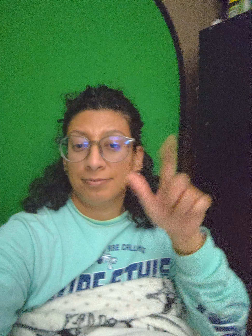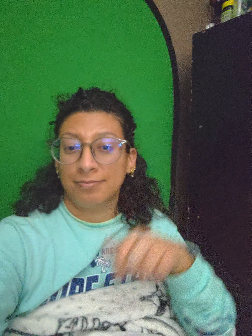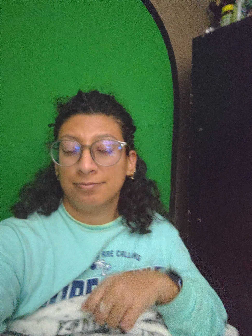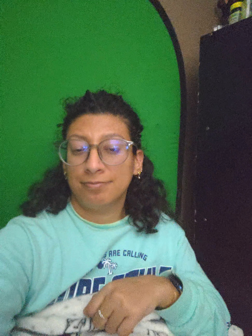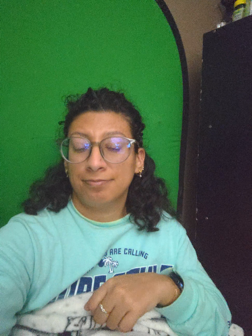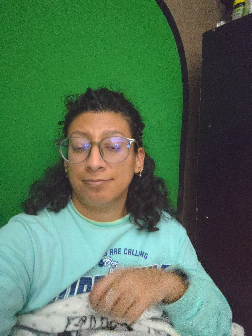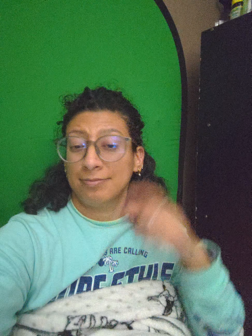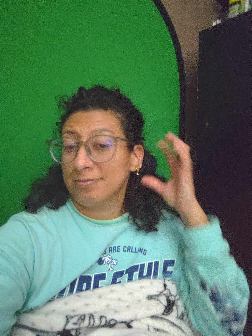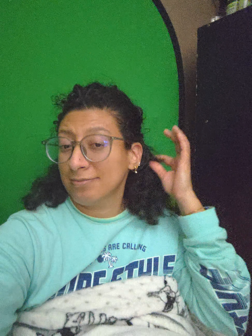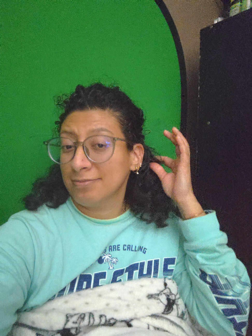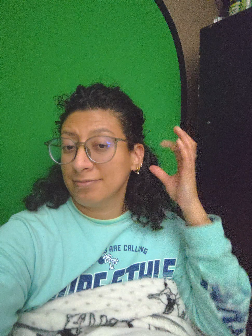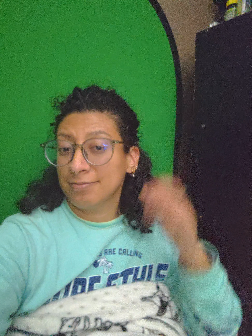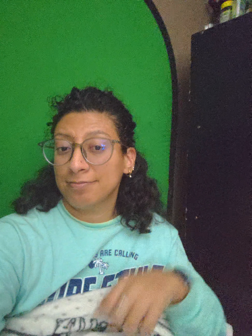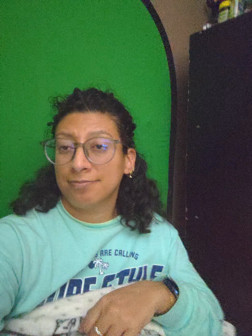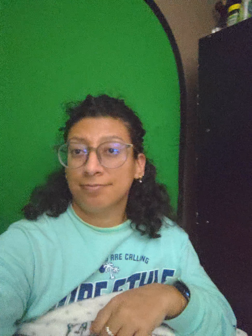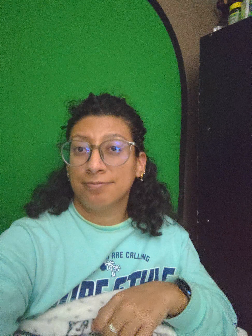hair